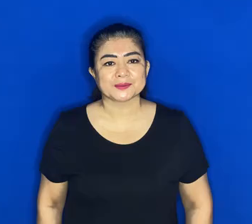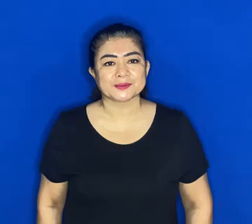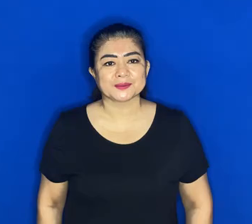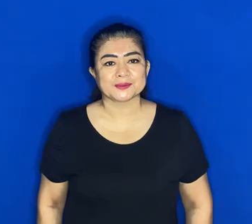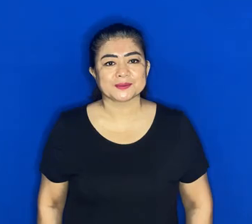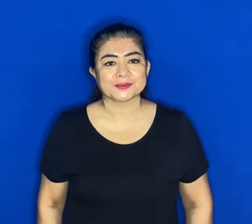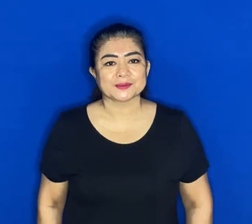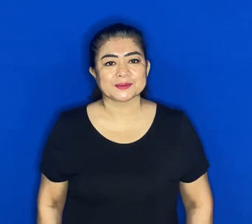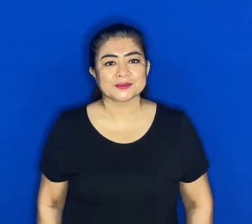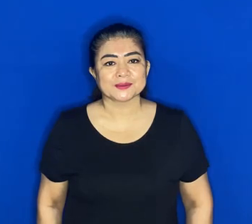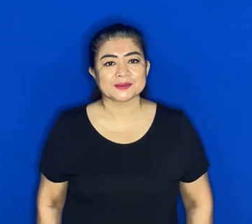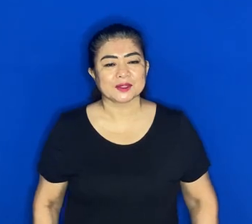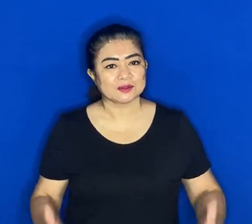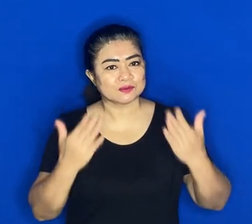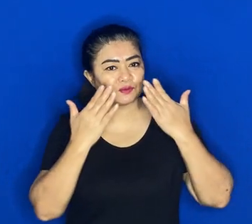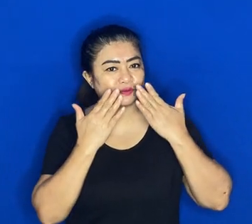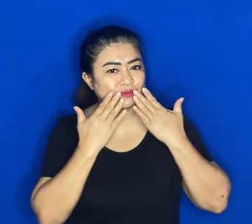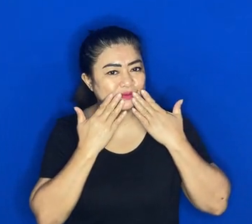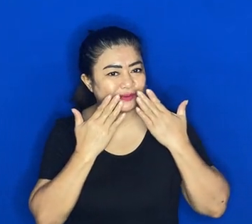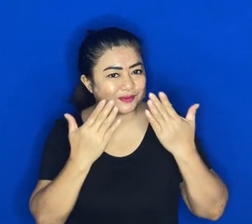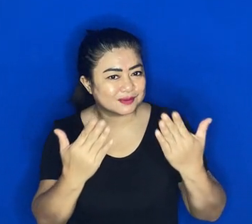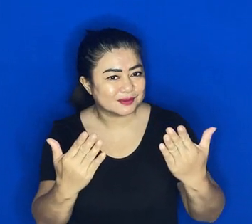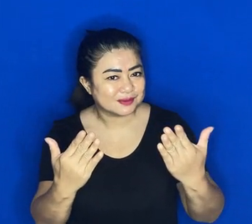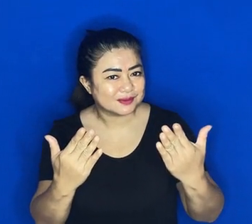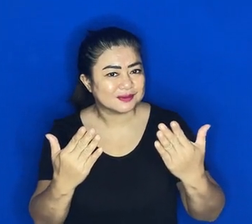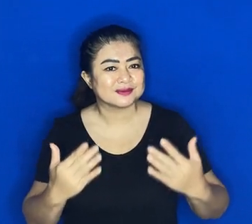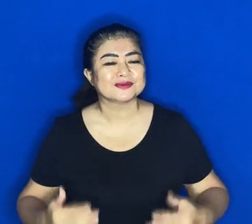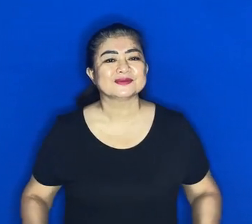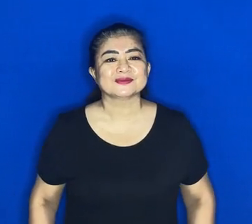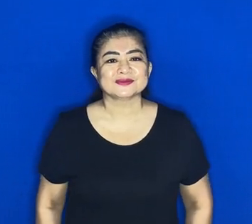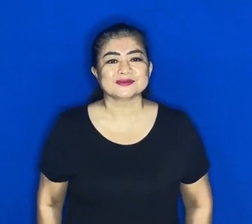thank you